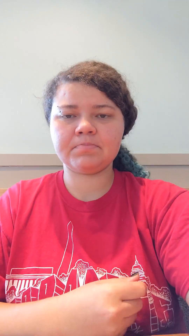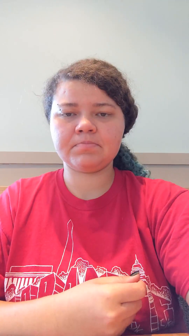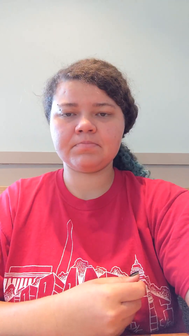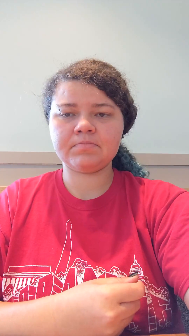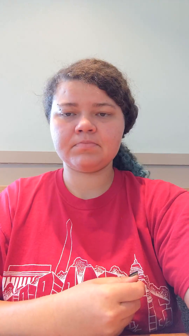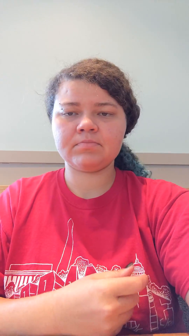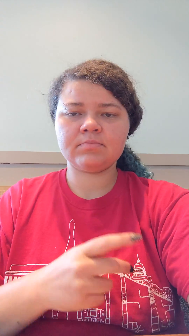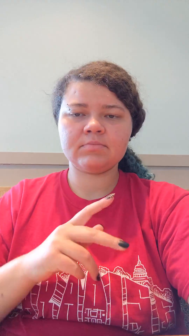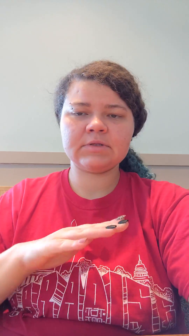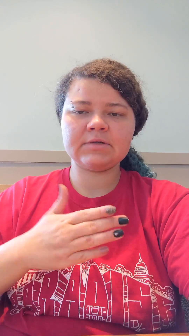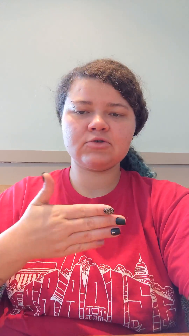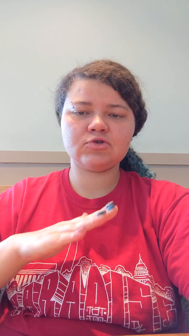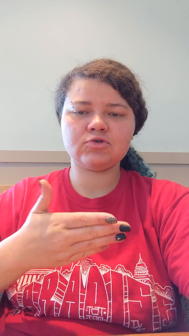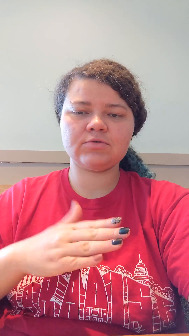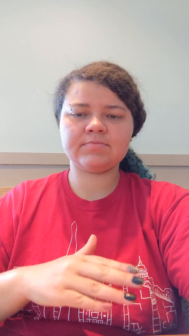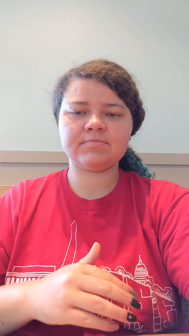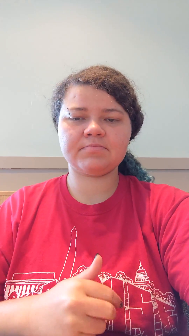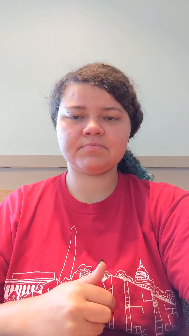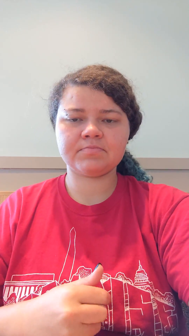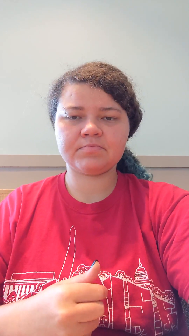kitchen